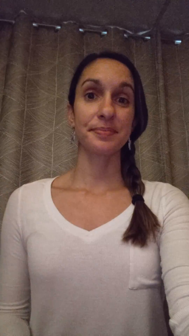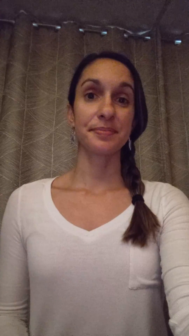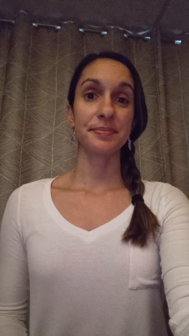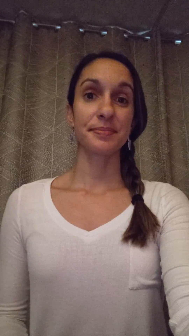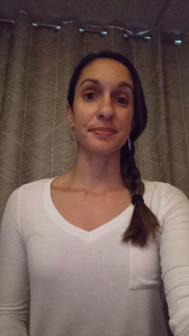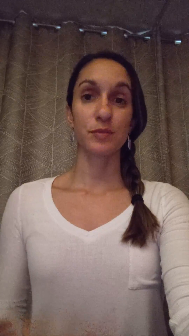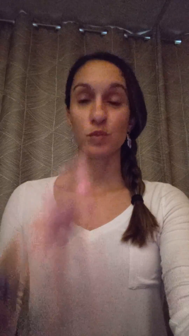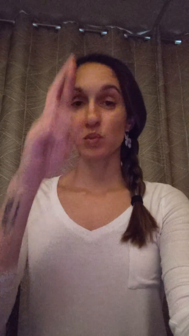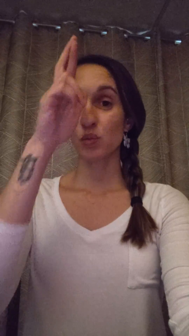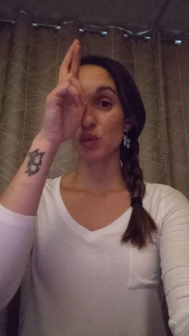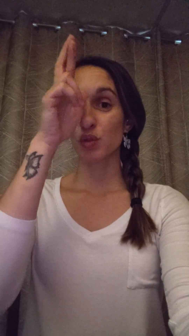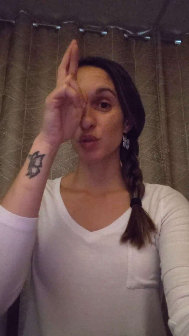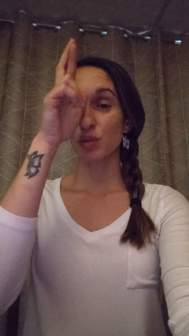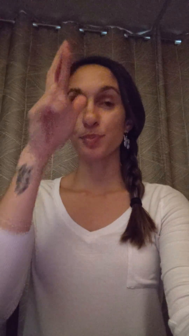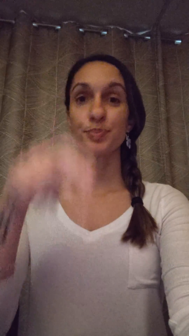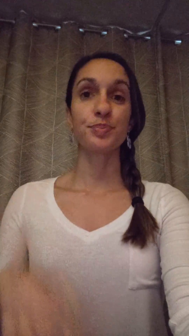rooster